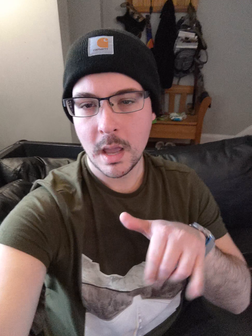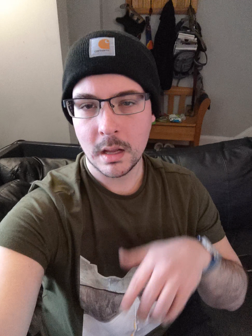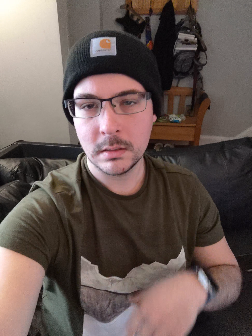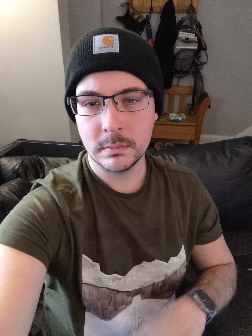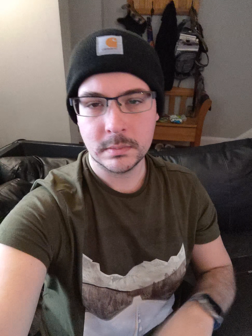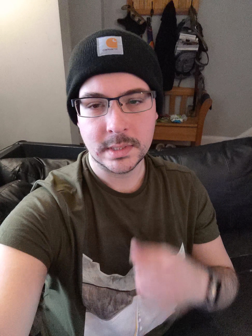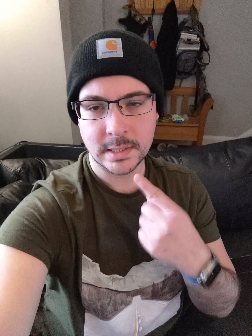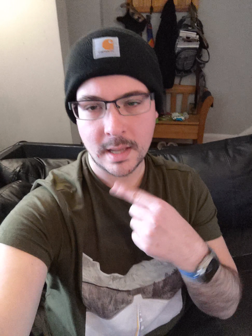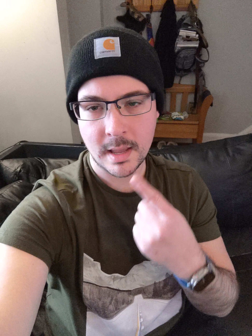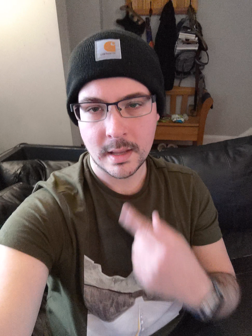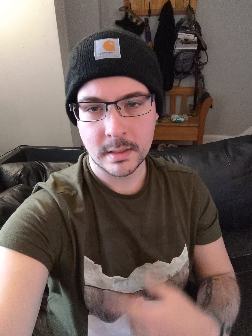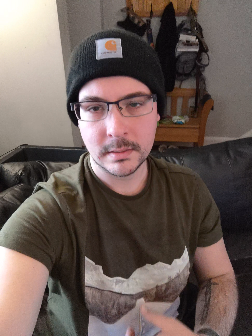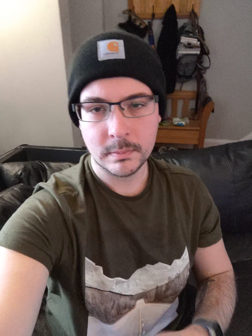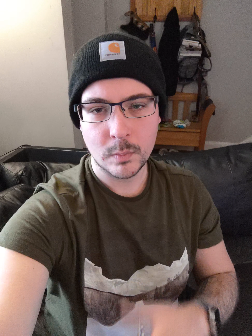say